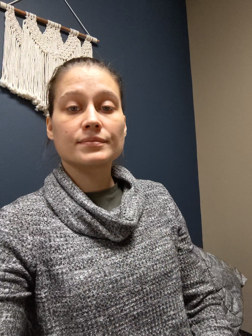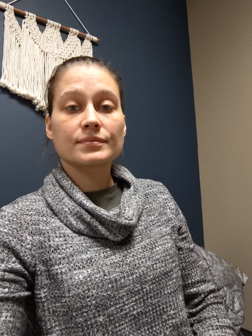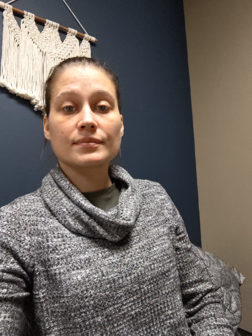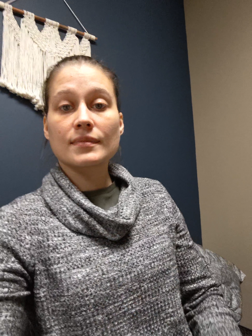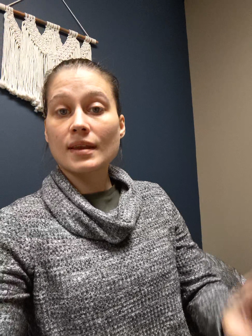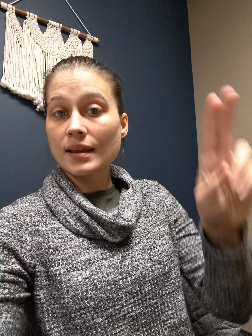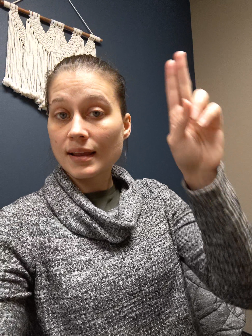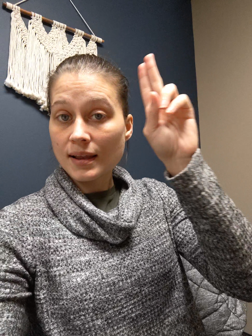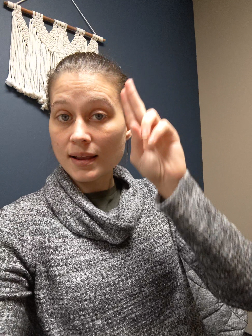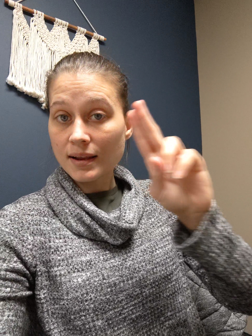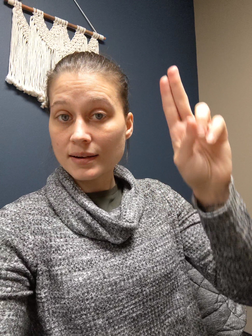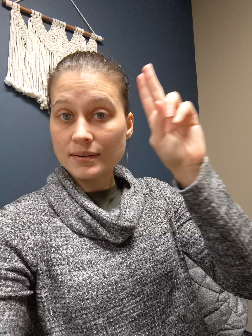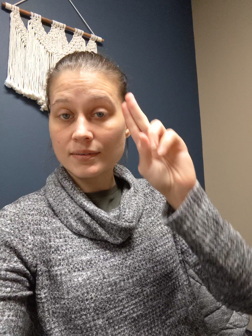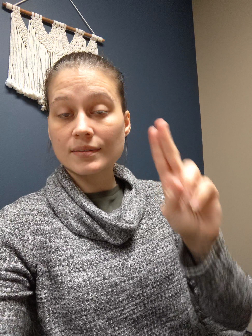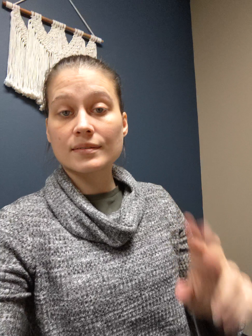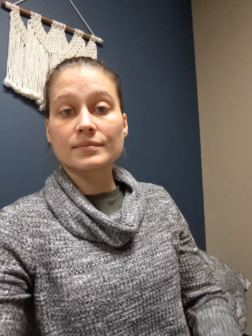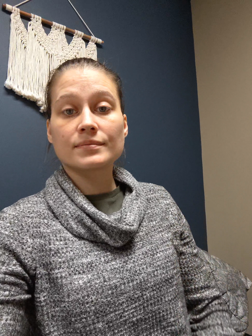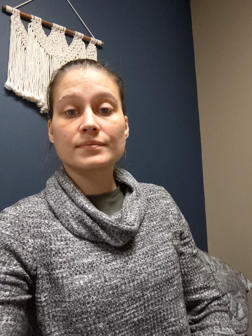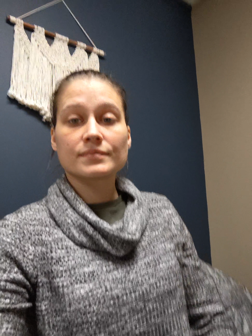uncle